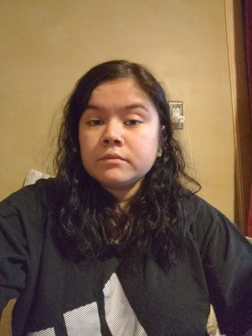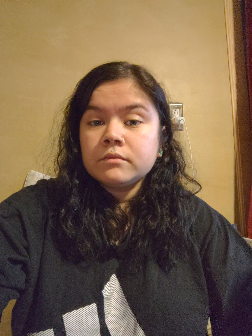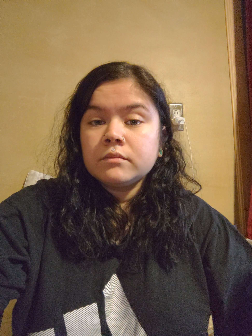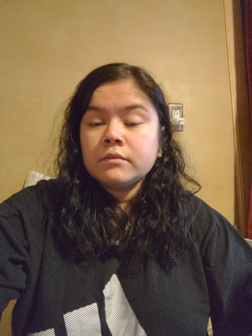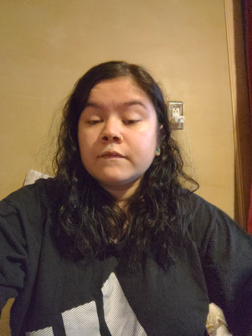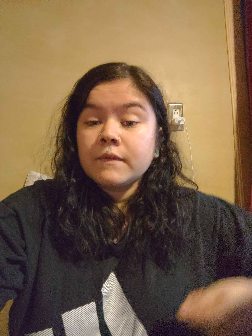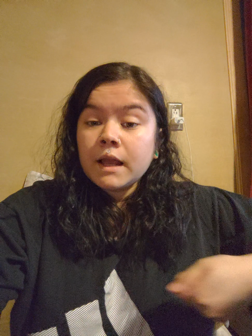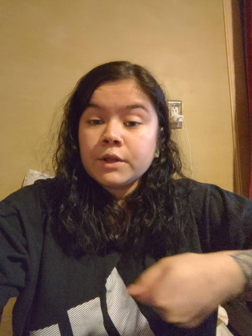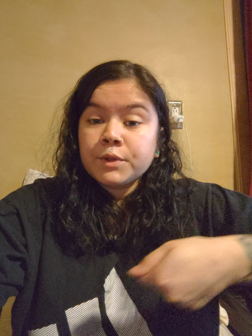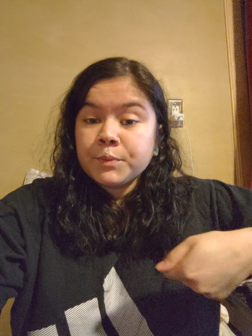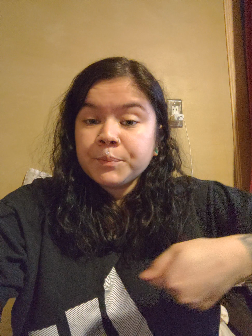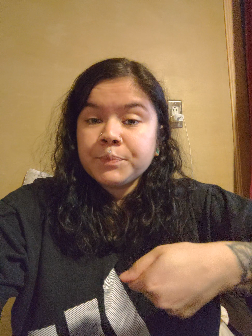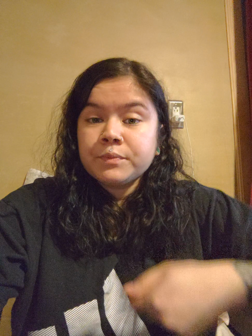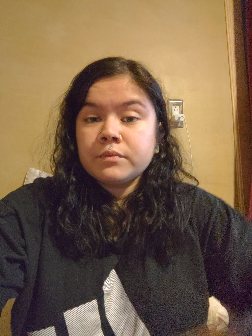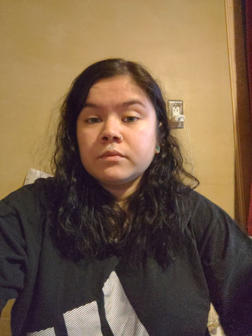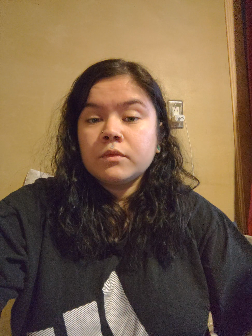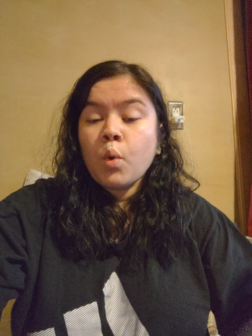vacuum